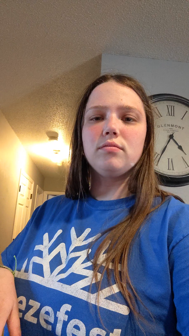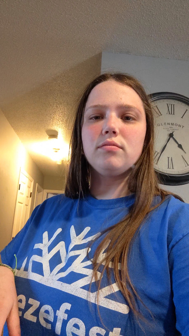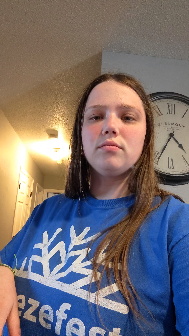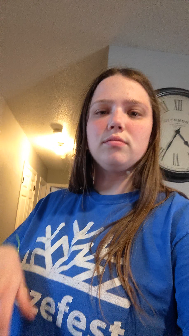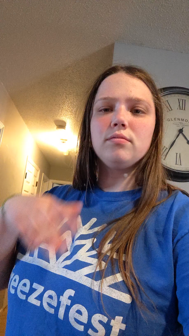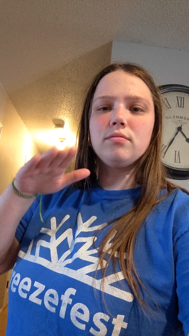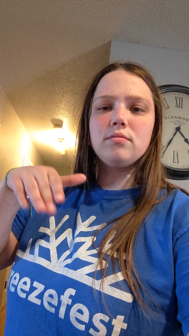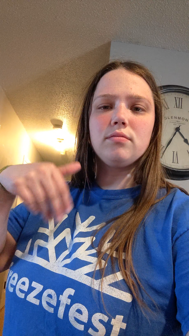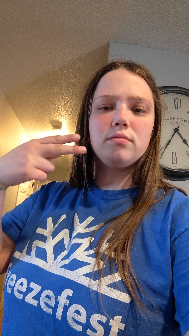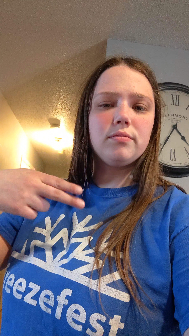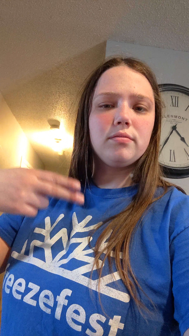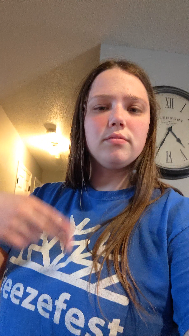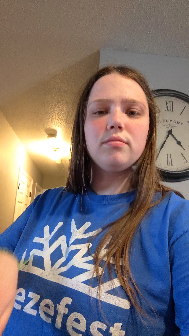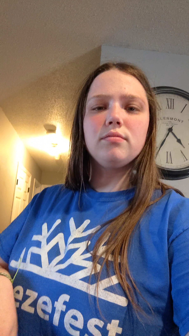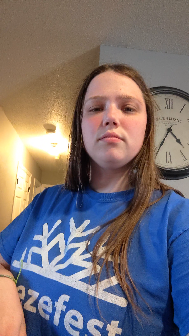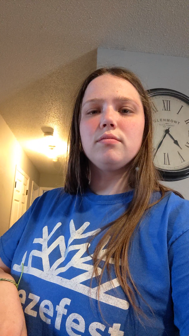pet's name